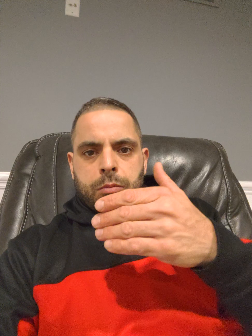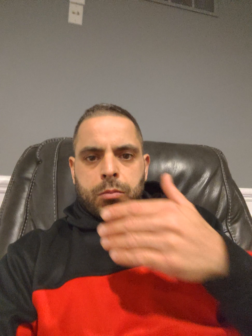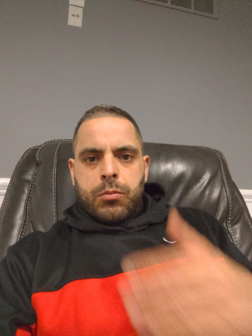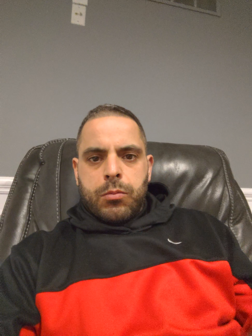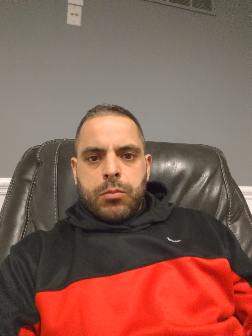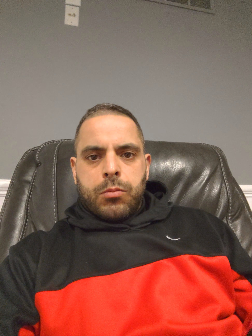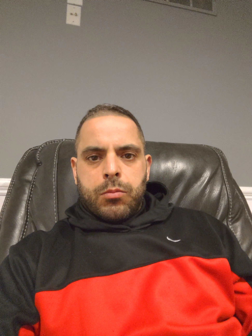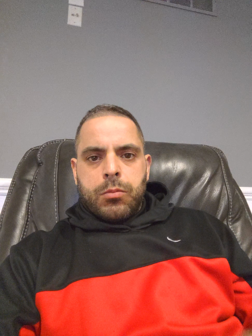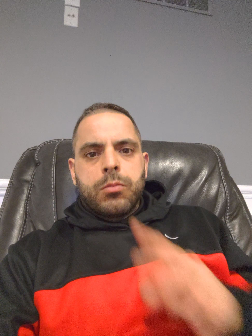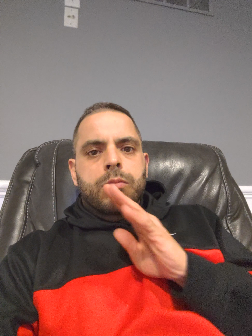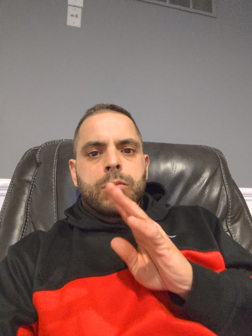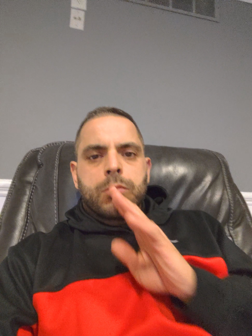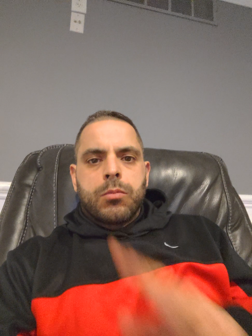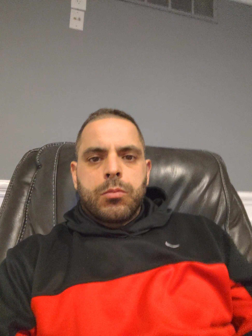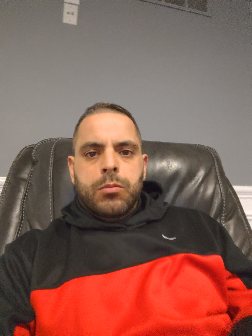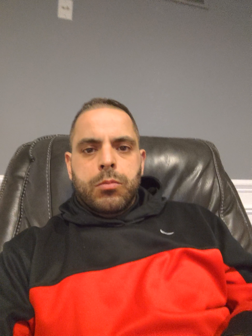talk